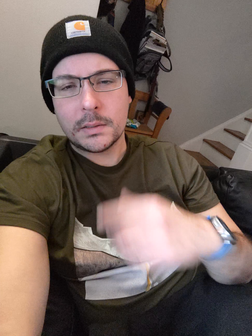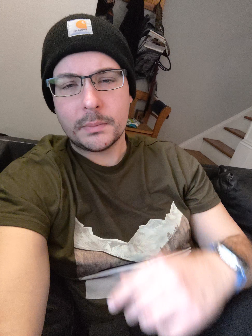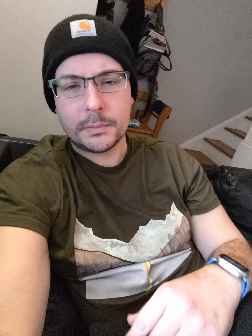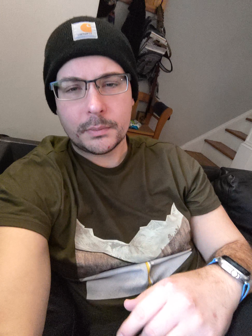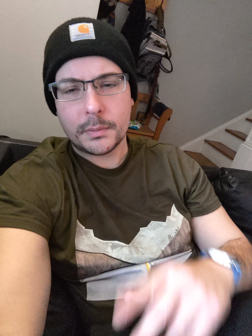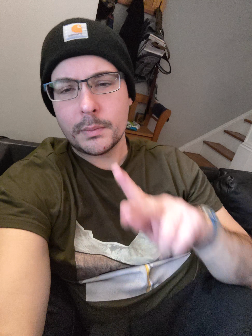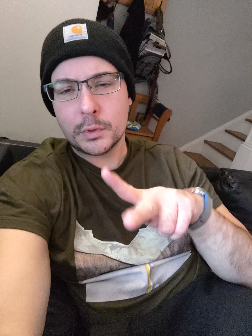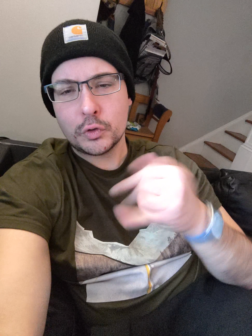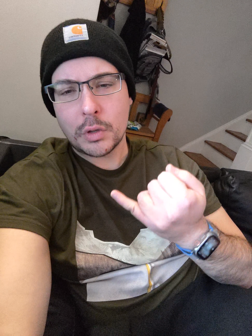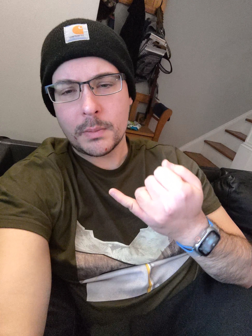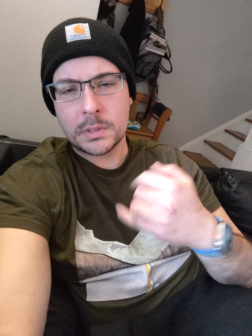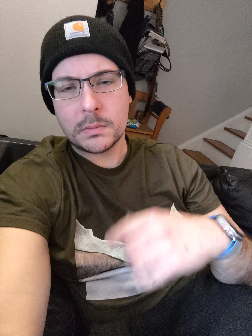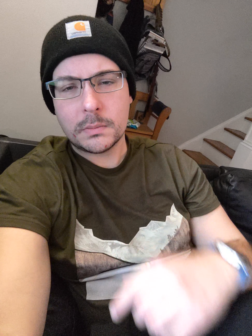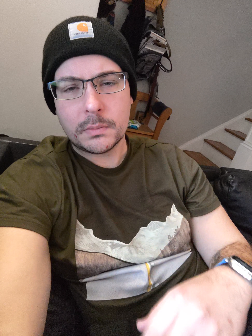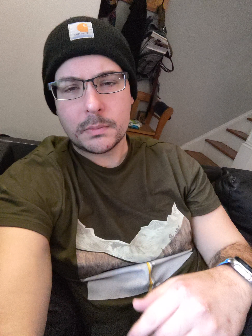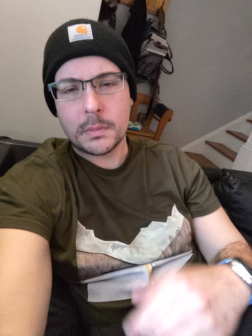pajamas